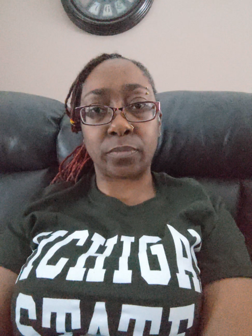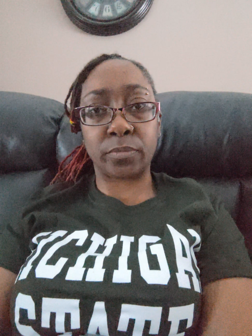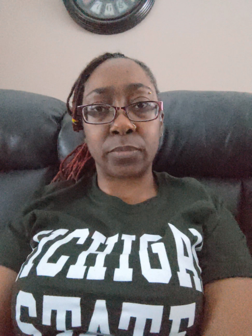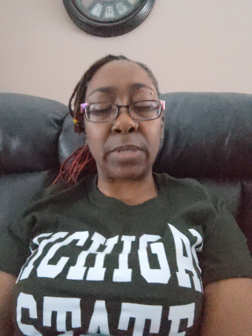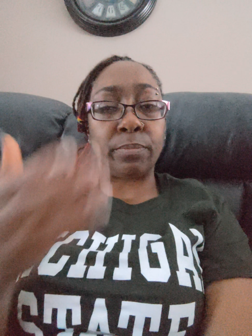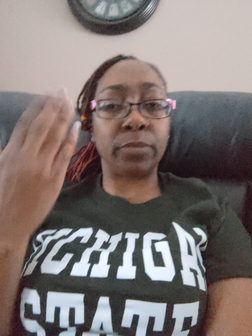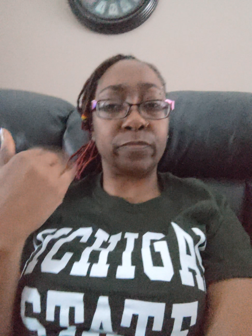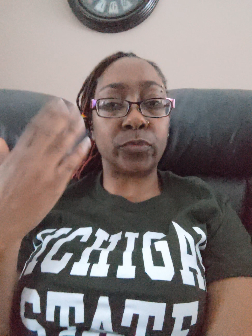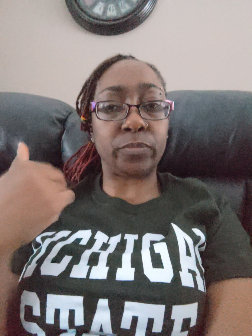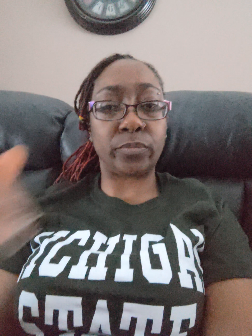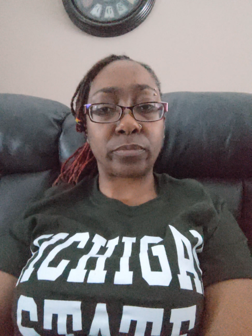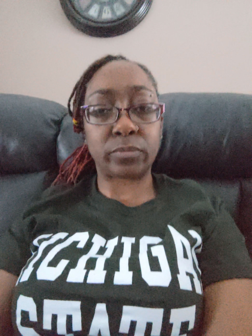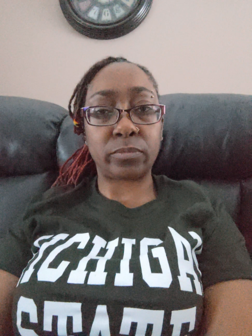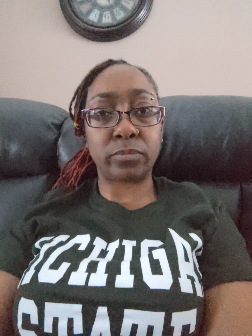before